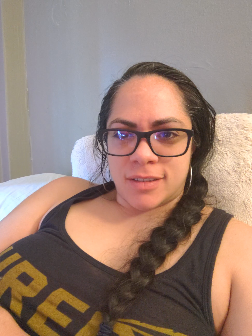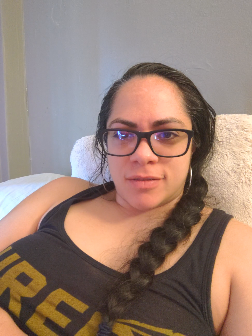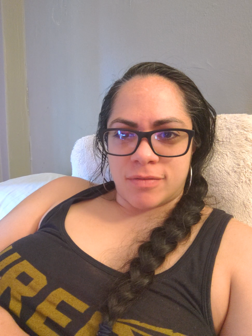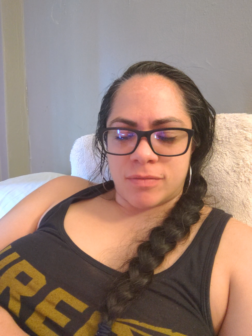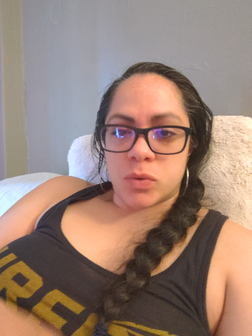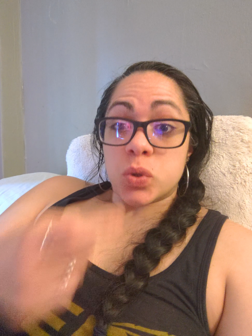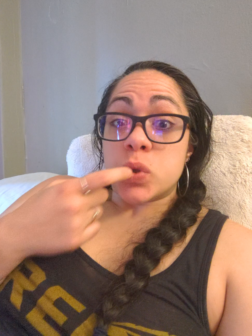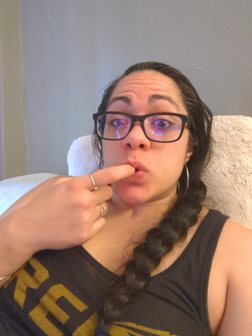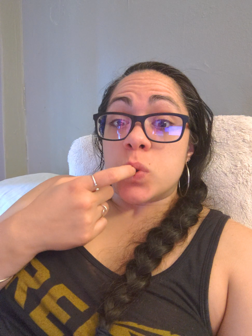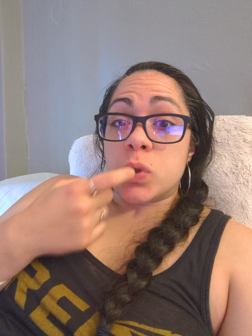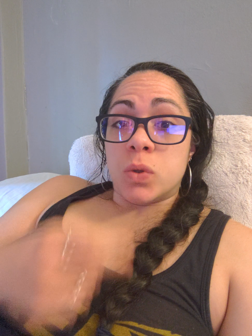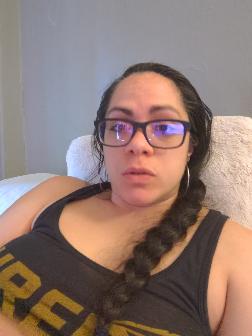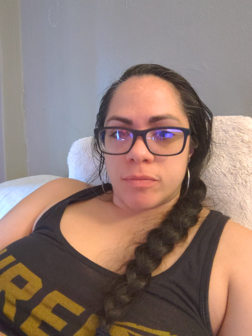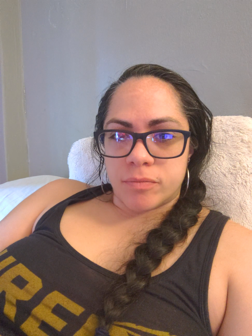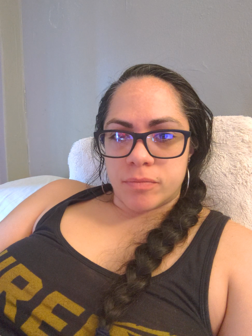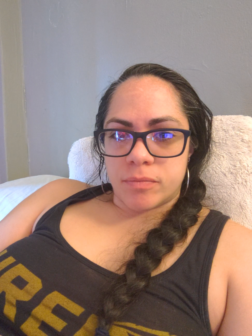tooth